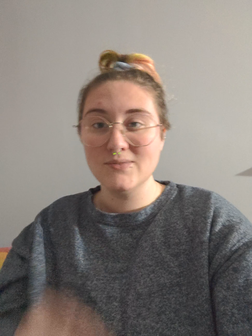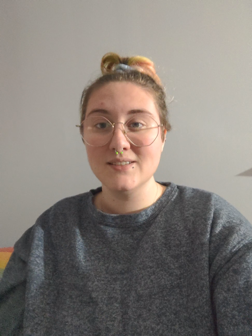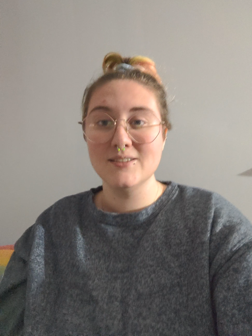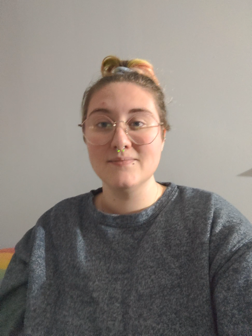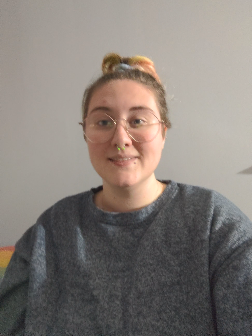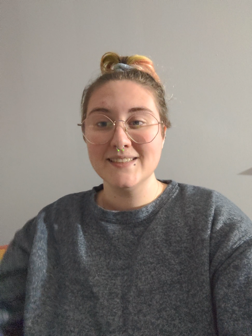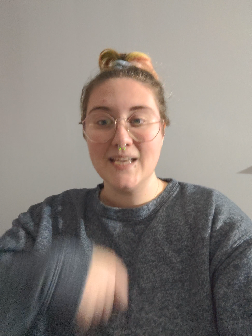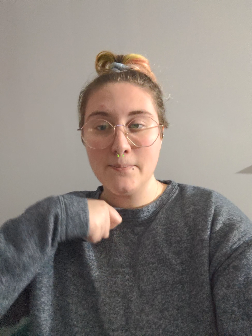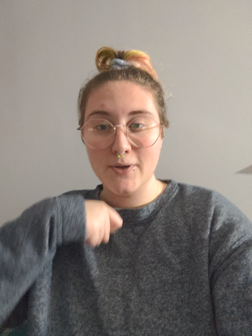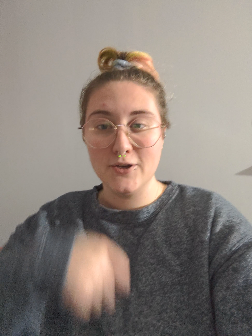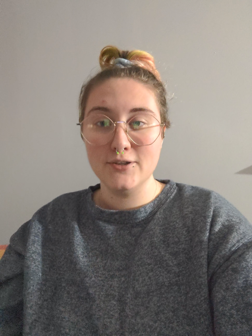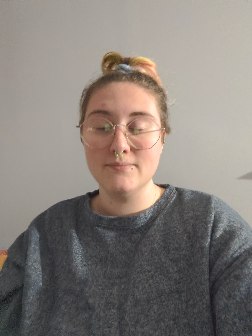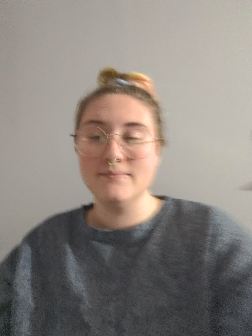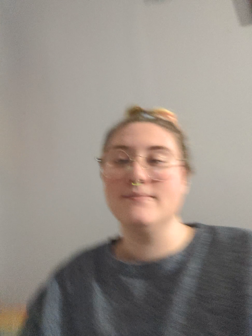zipper